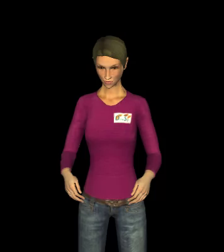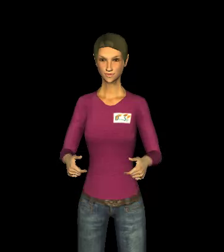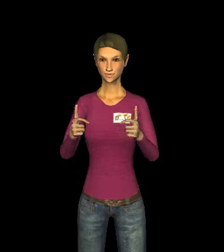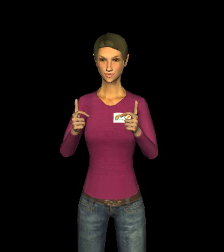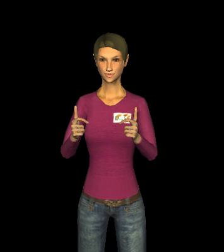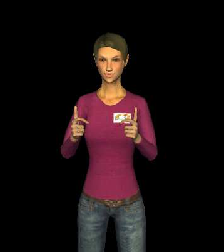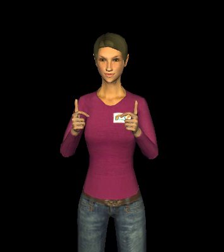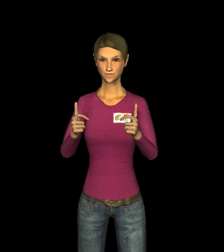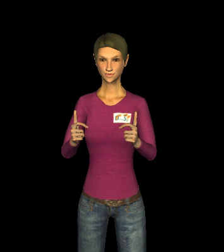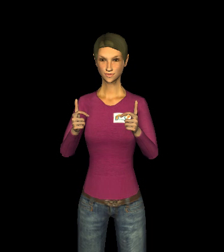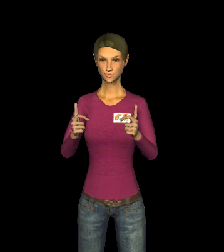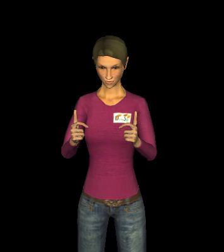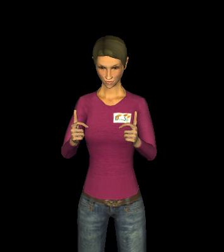محظوظ